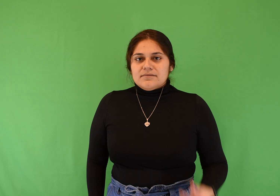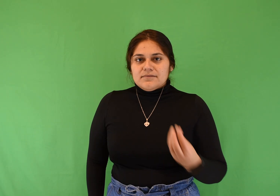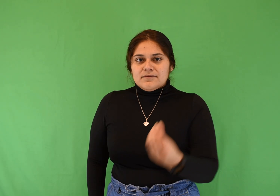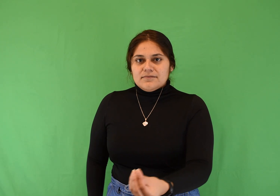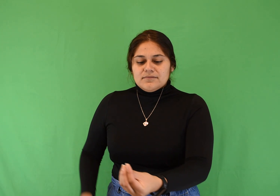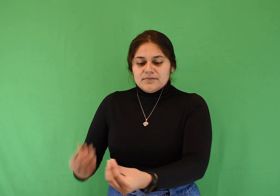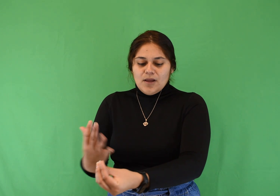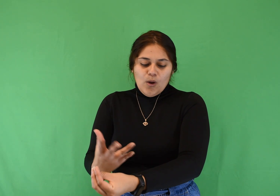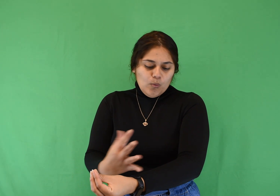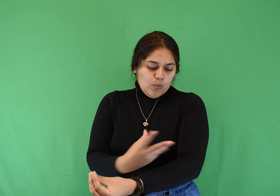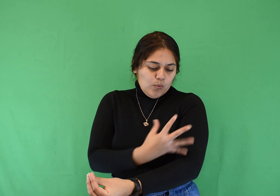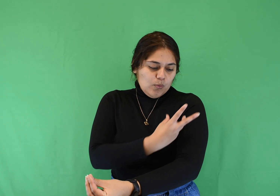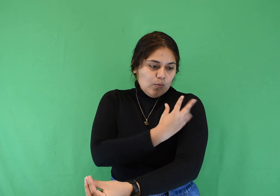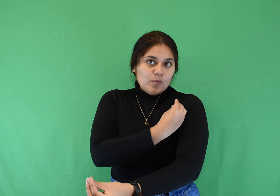deslizar en cuerpo